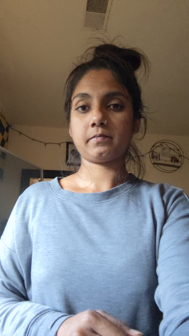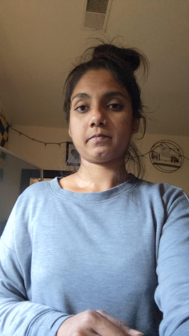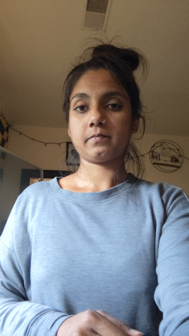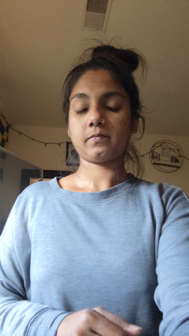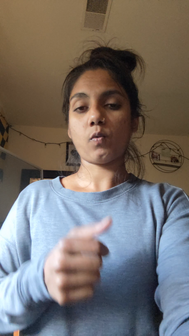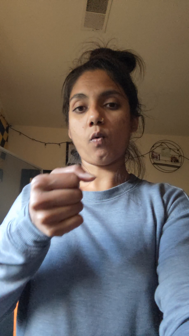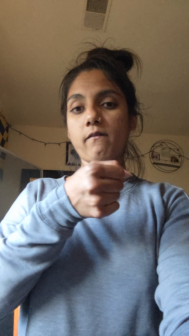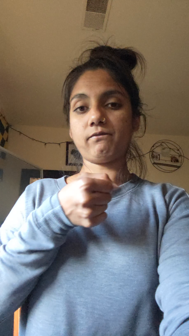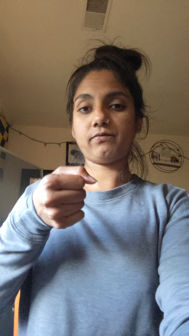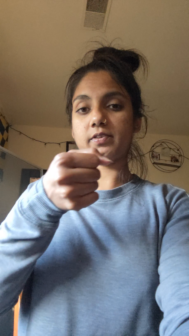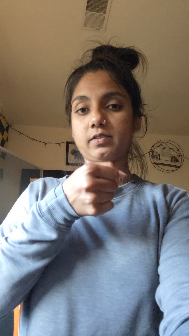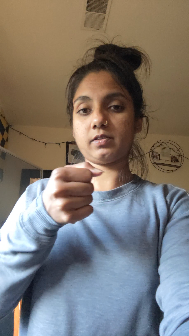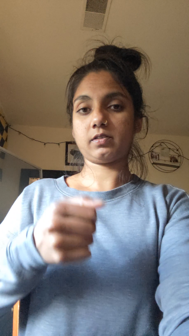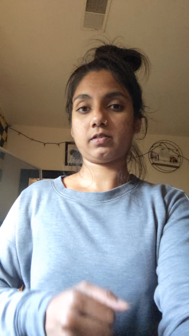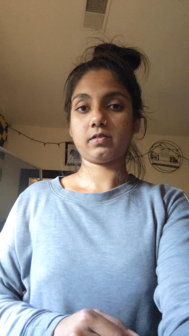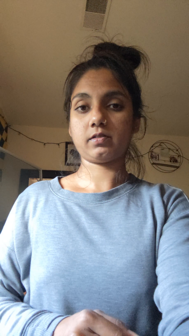coffee